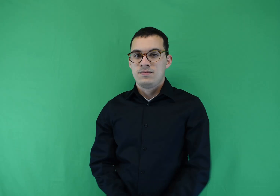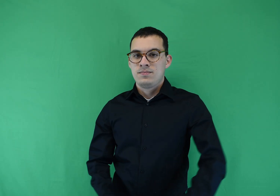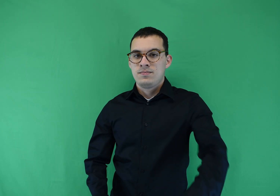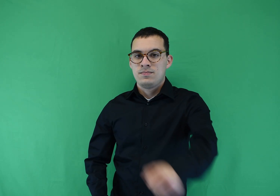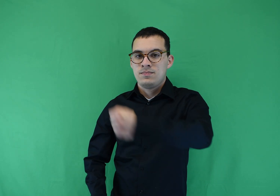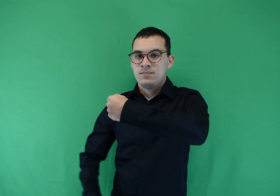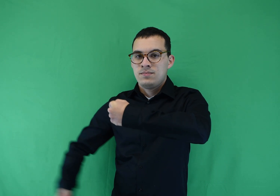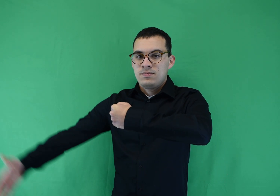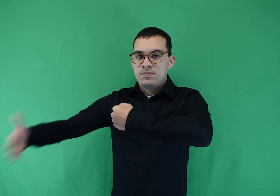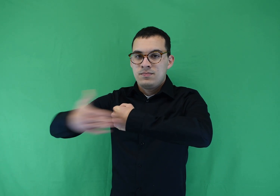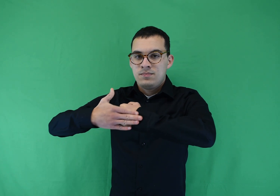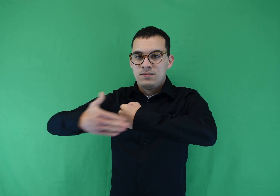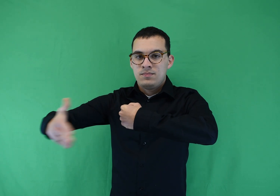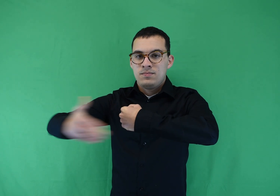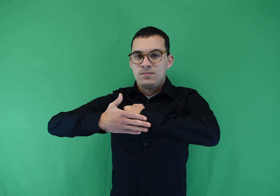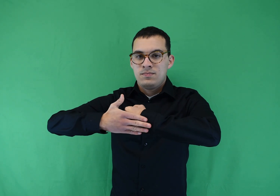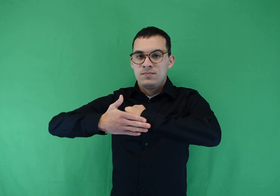próximo